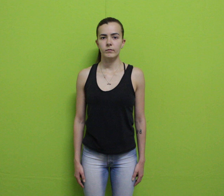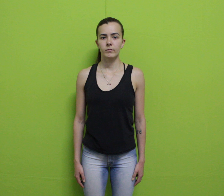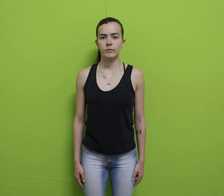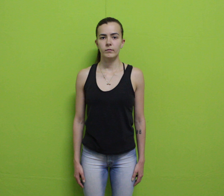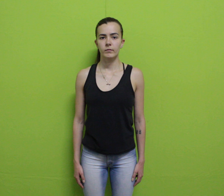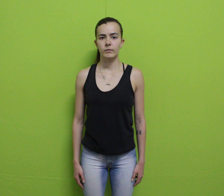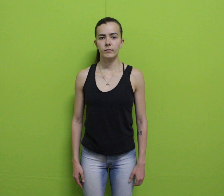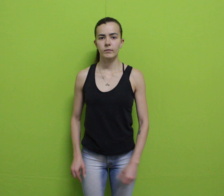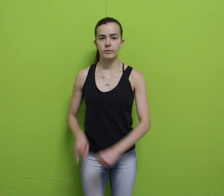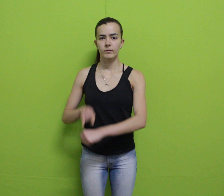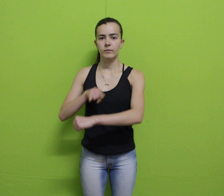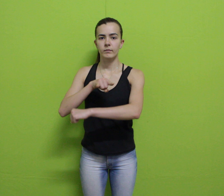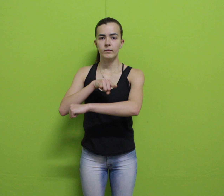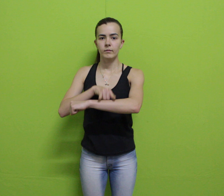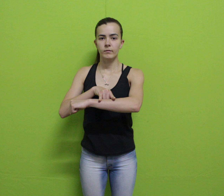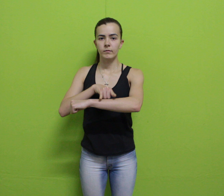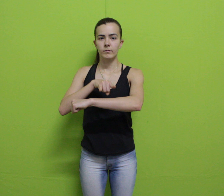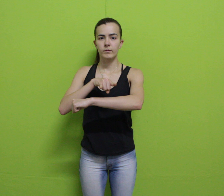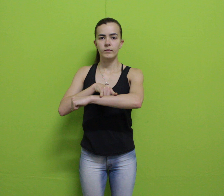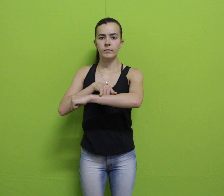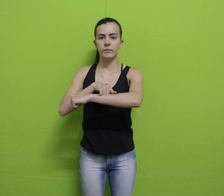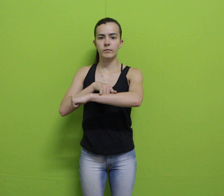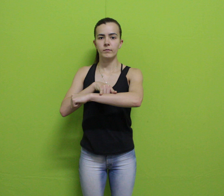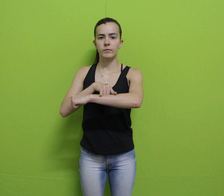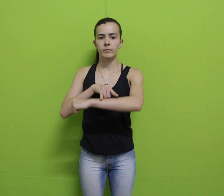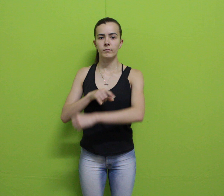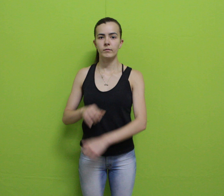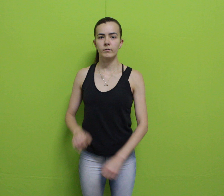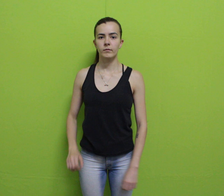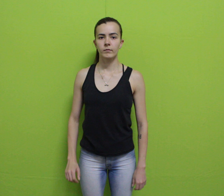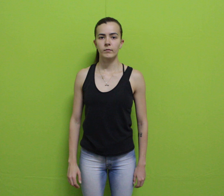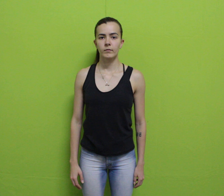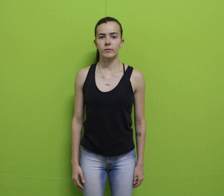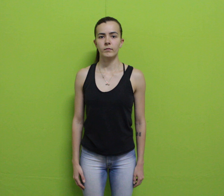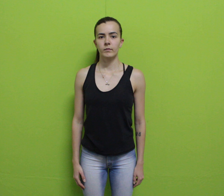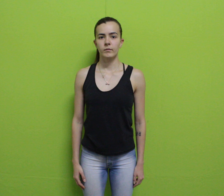banheiro